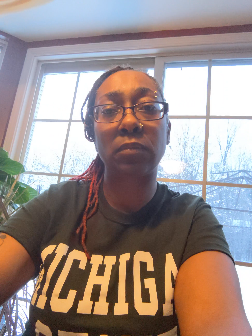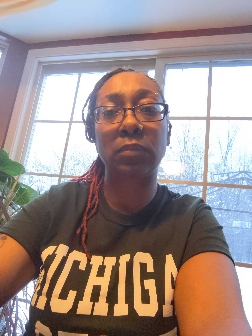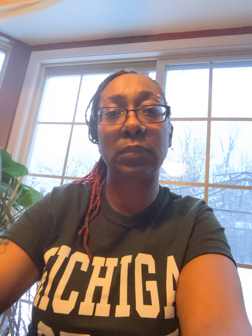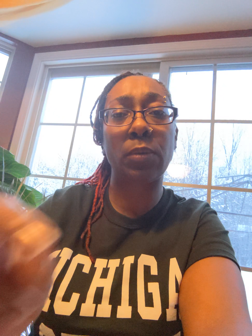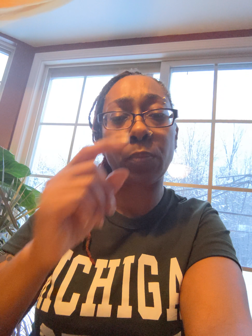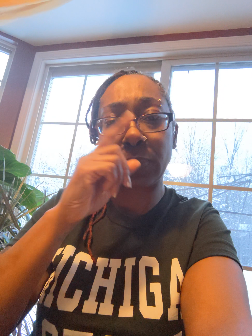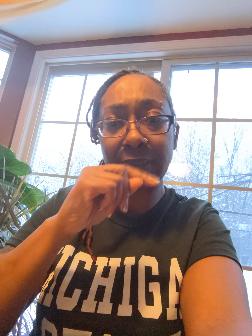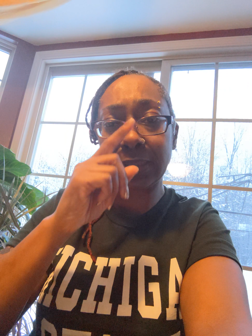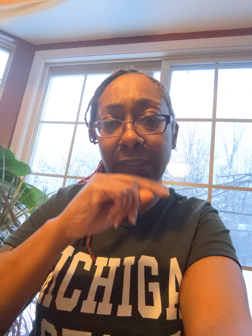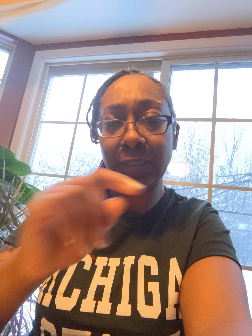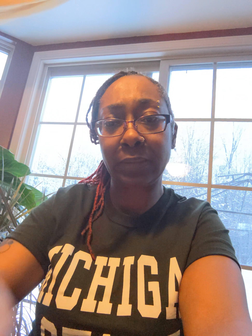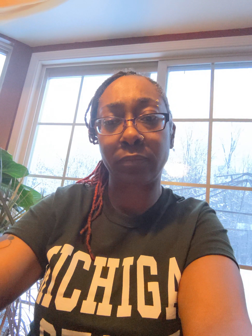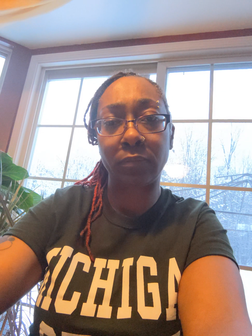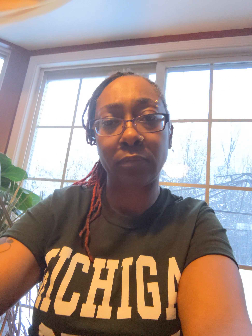pretend